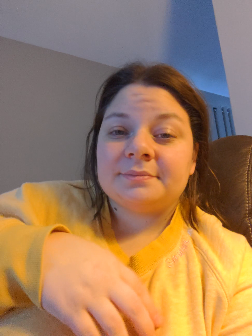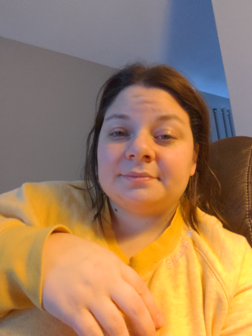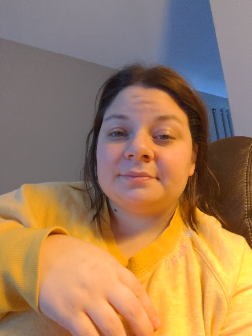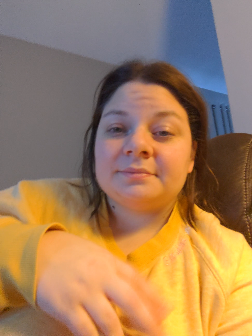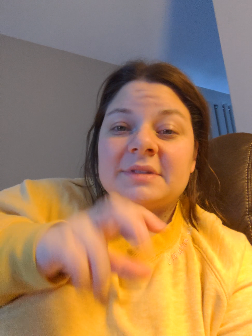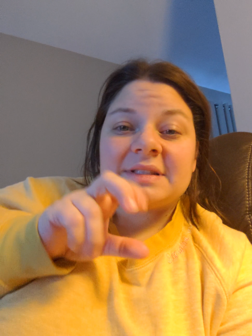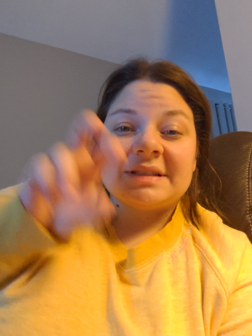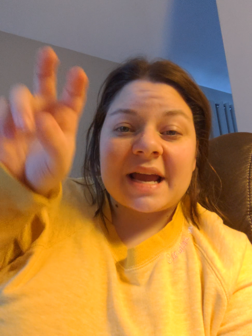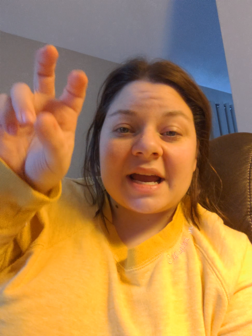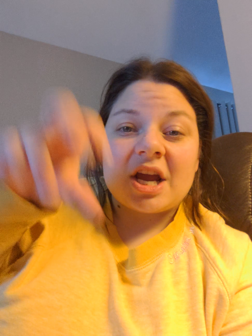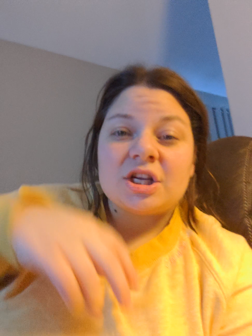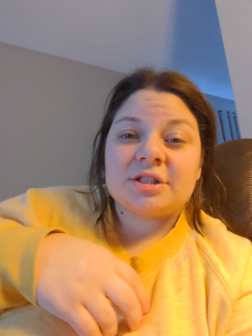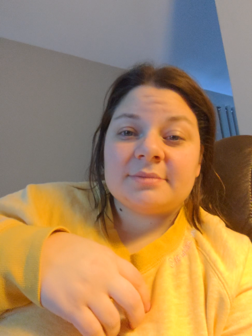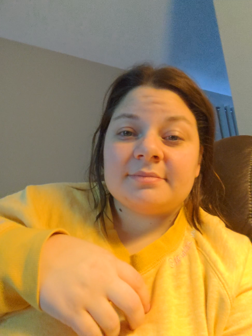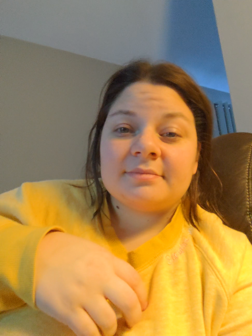stairs